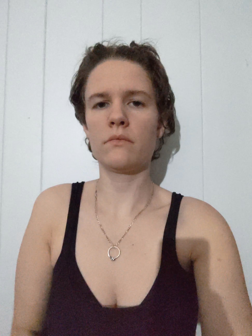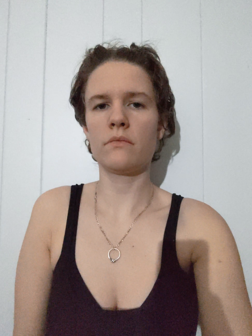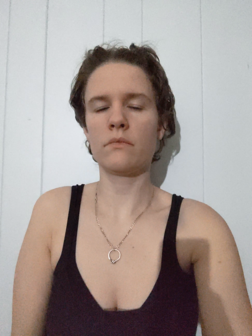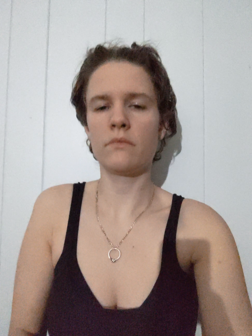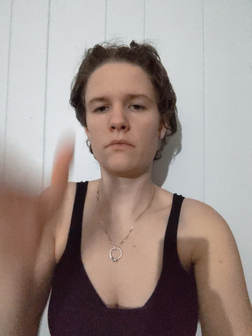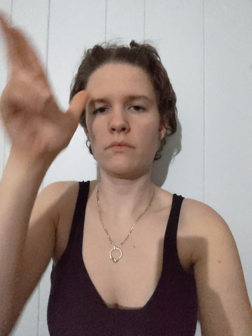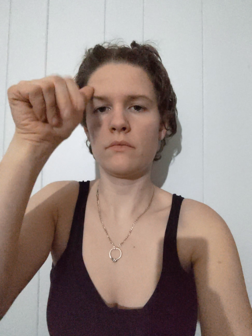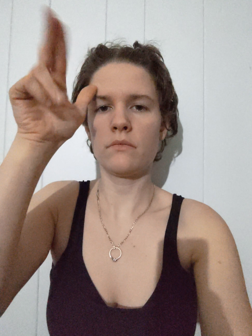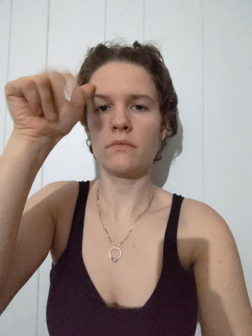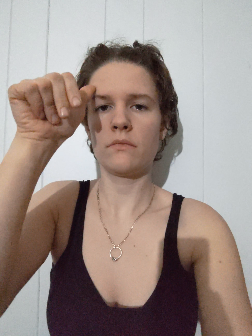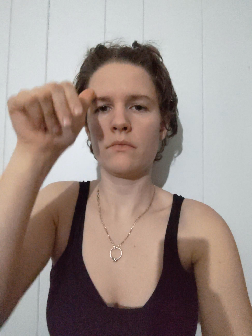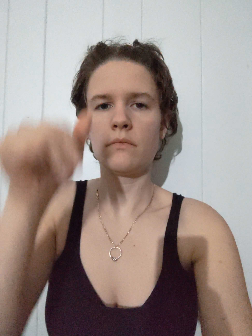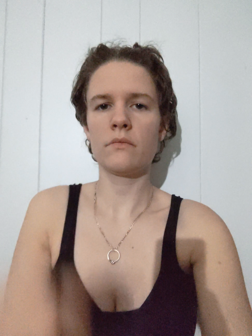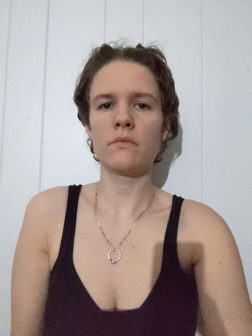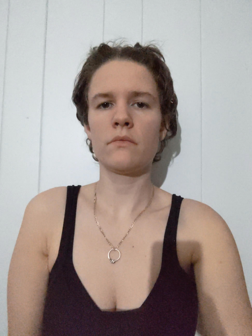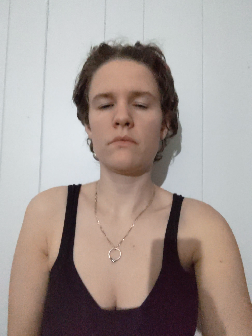horse